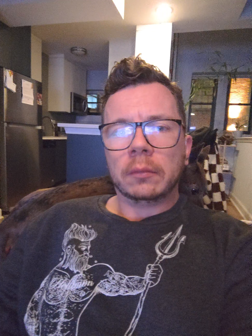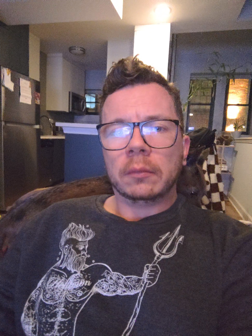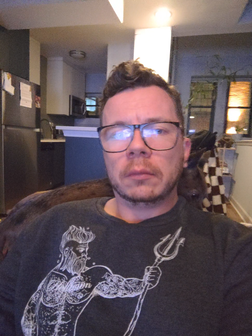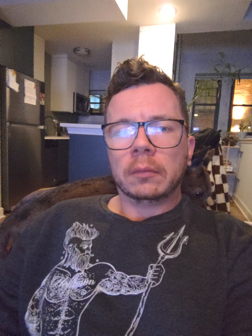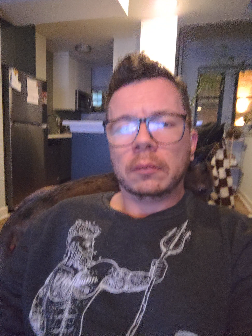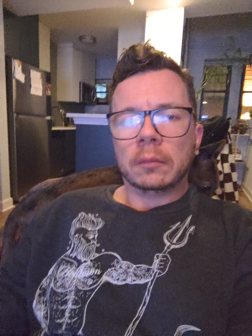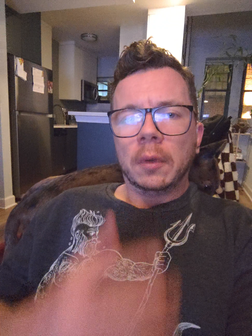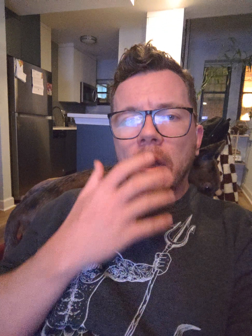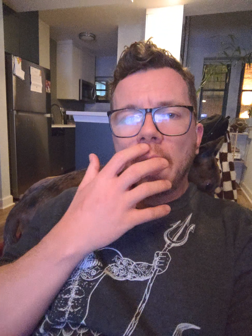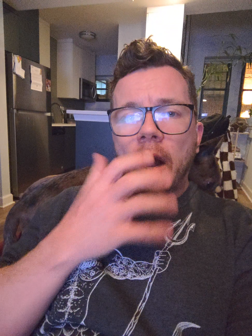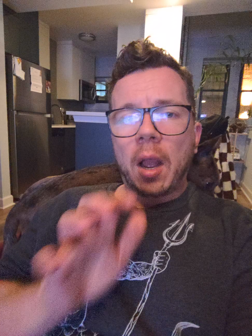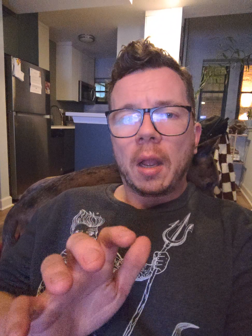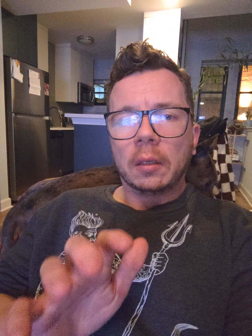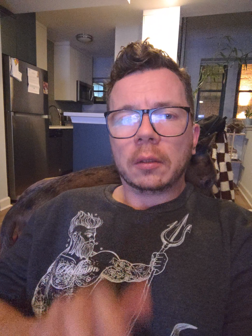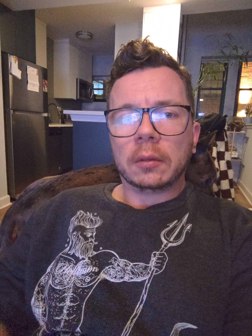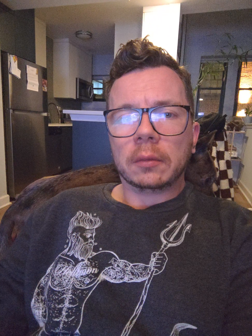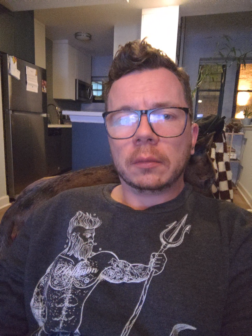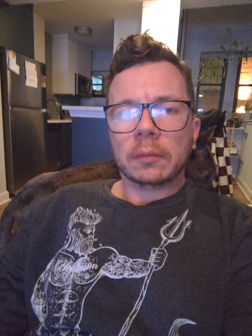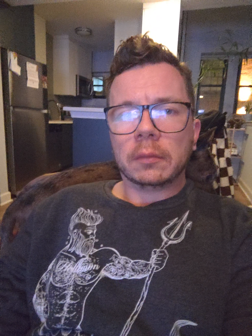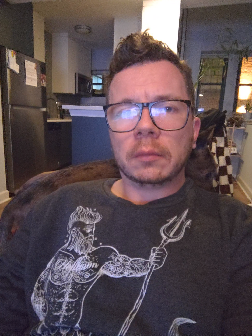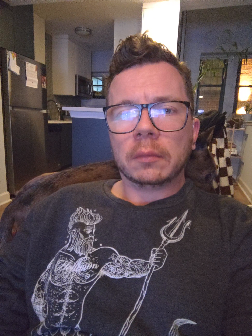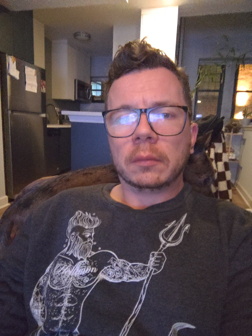hot